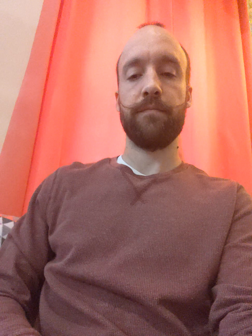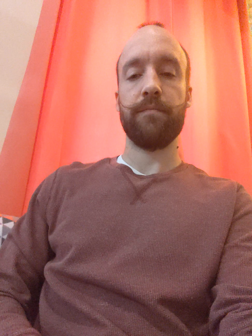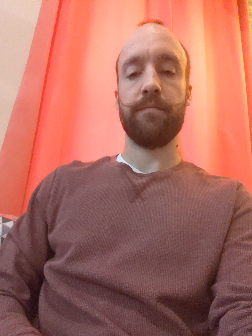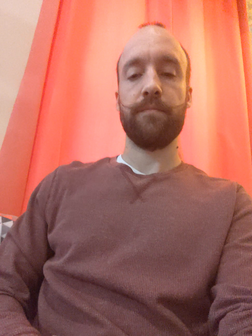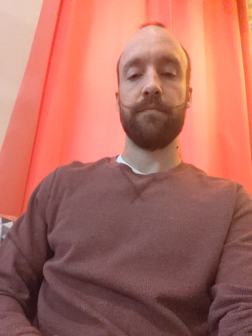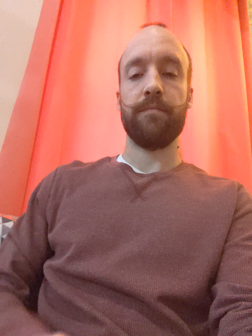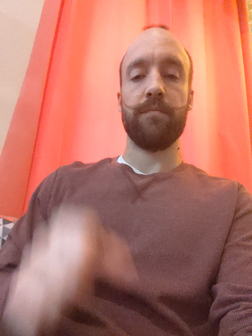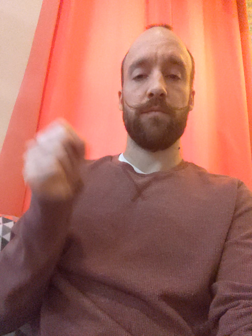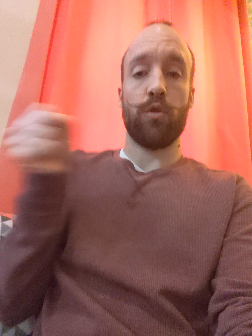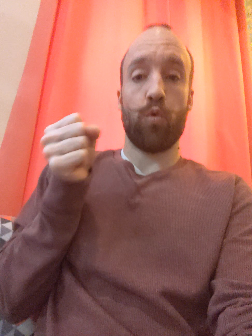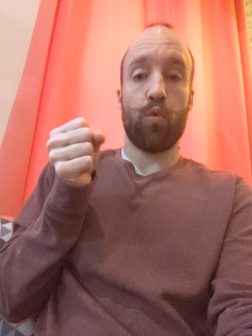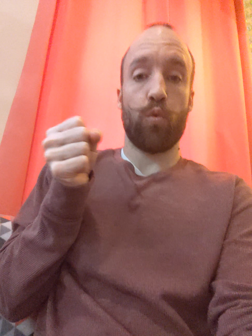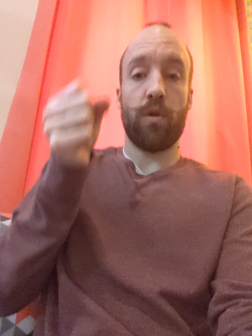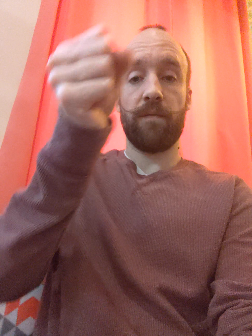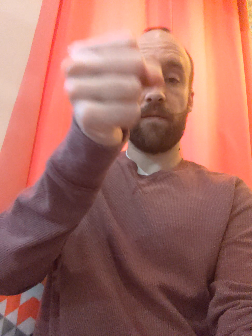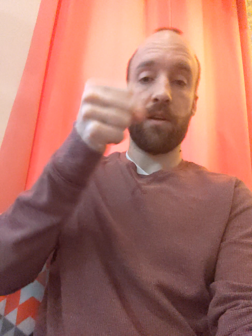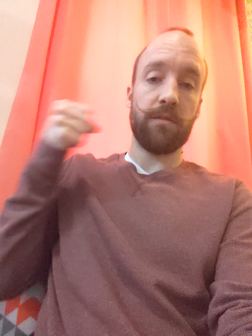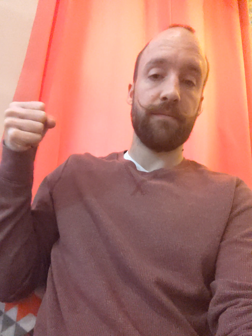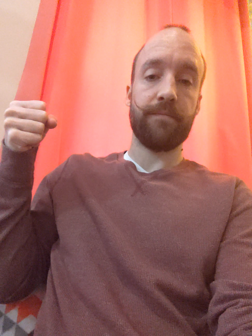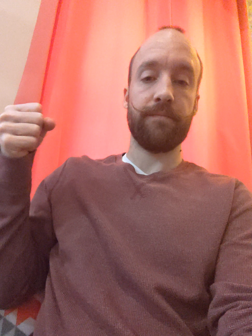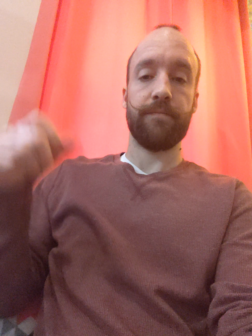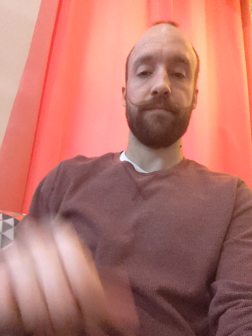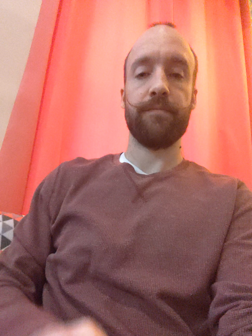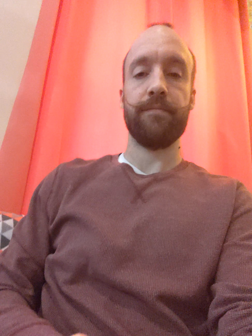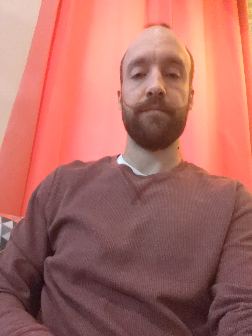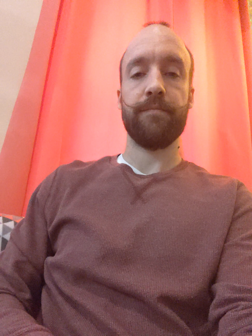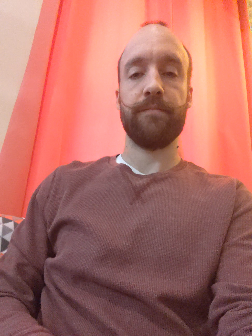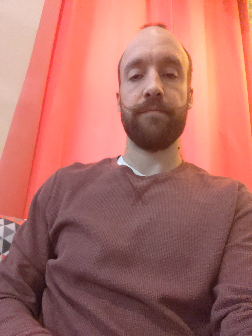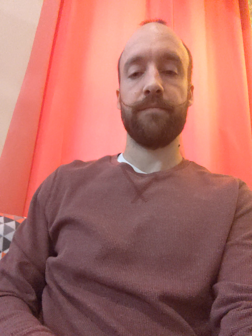refrigerator